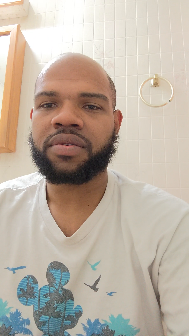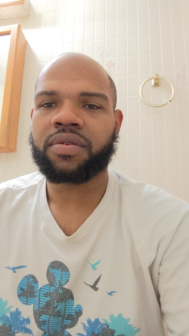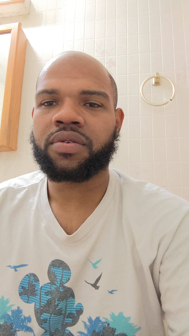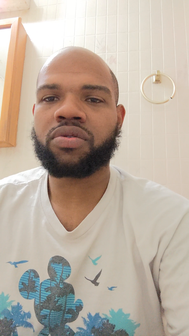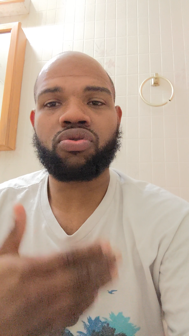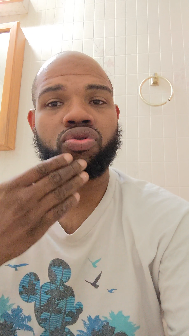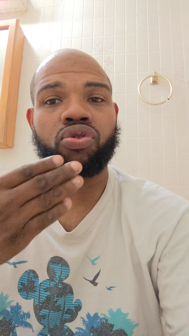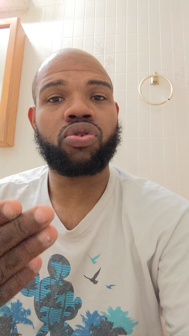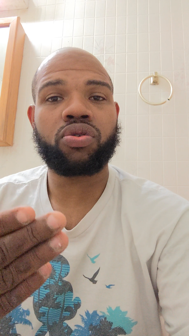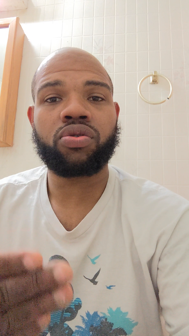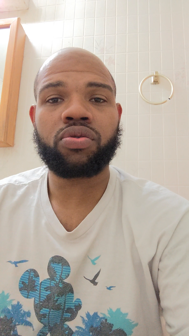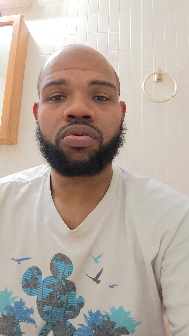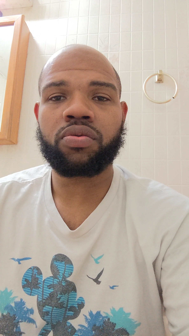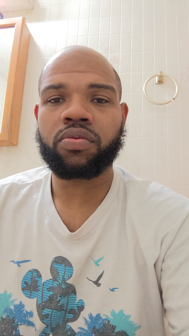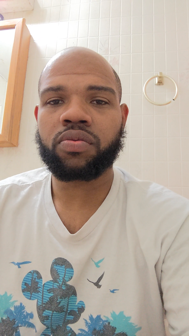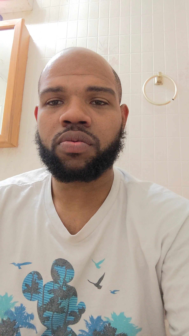good